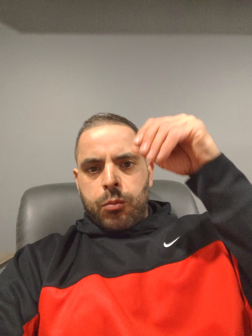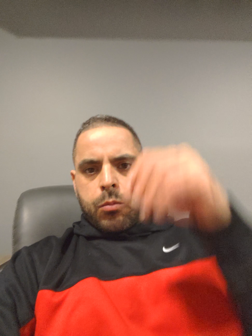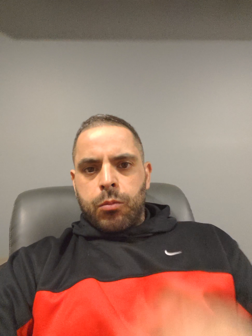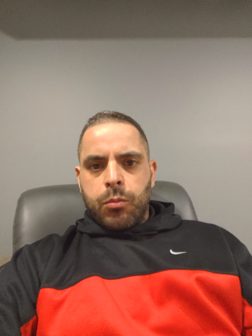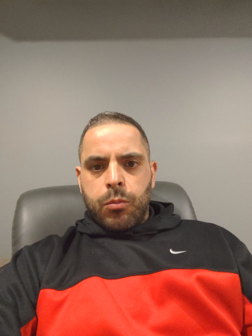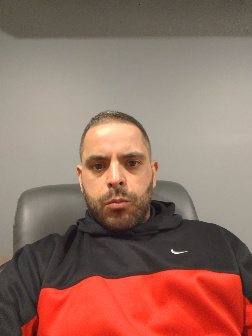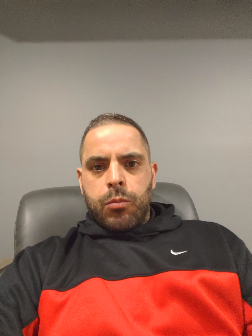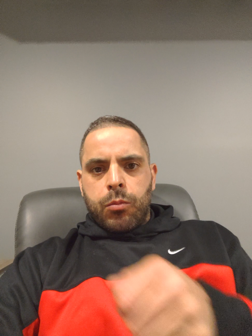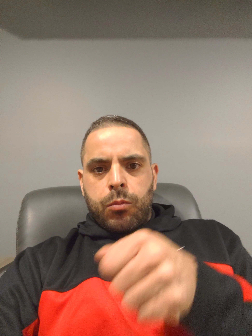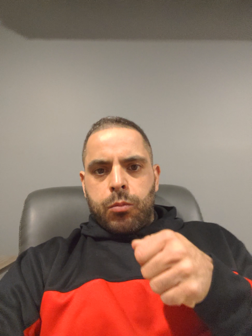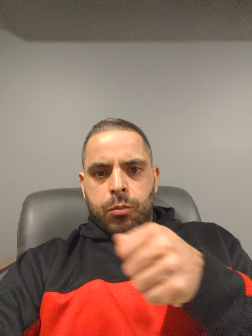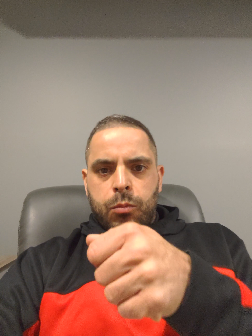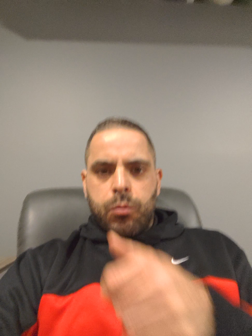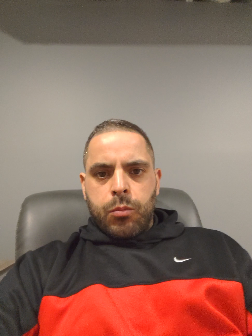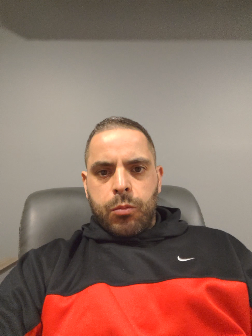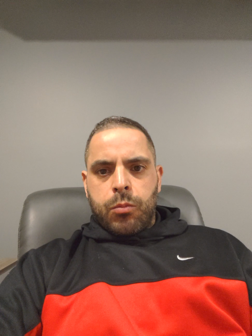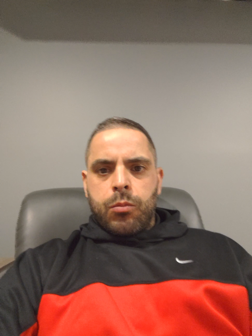drawer